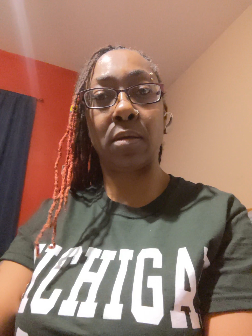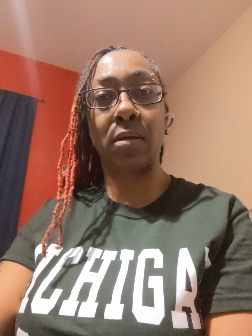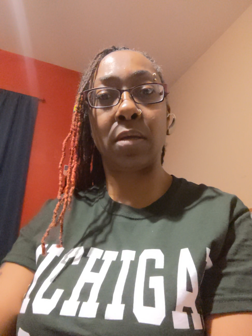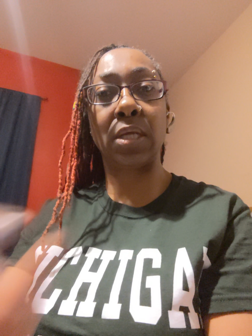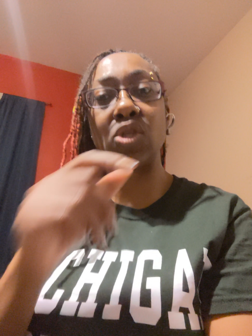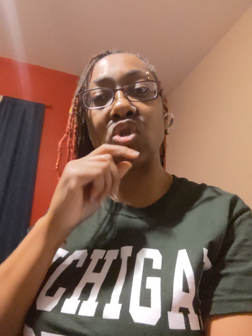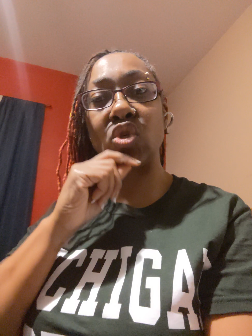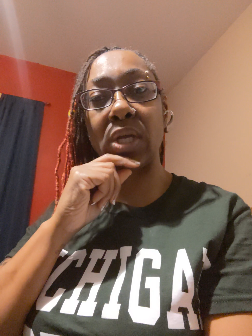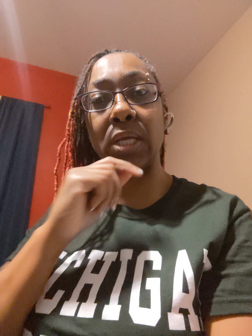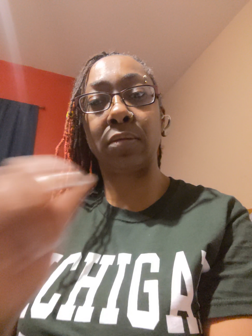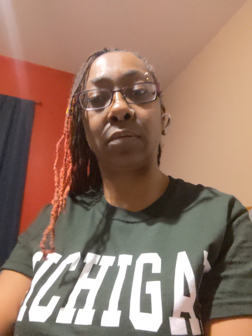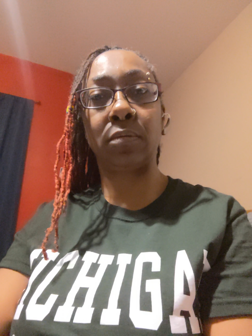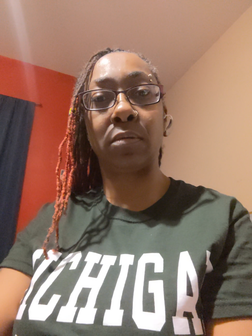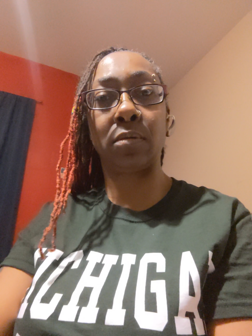chin